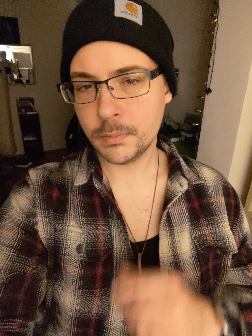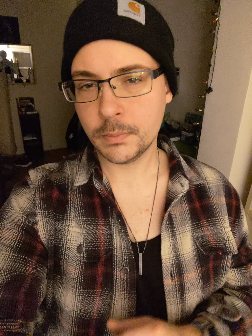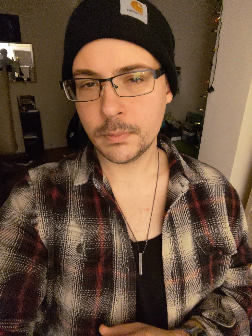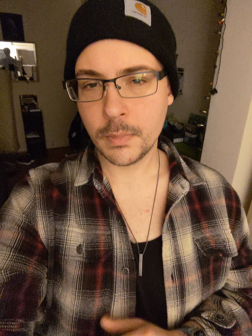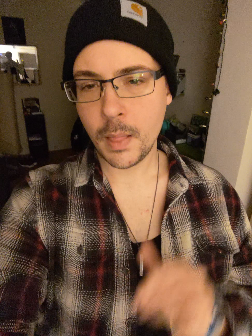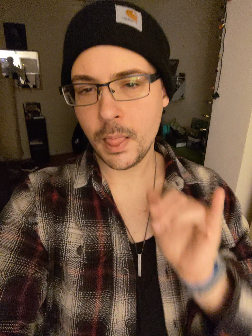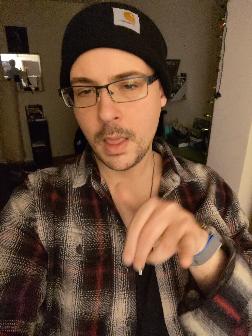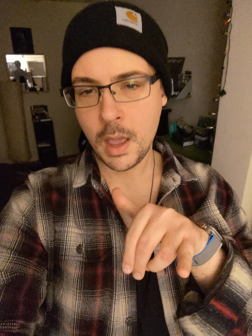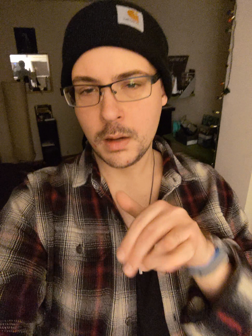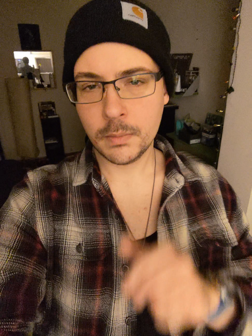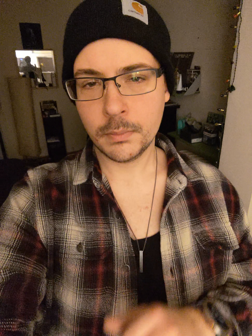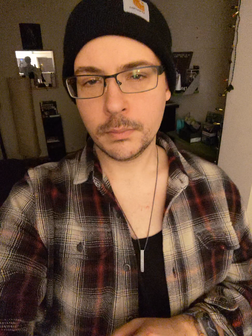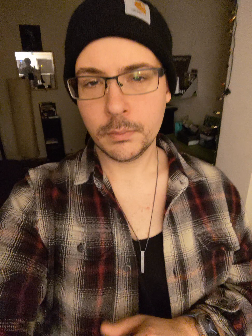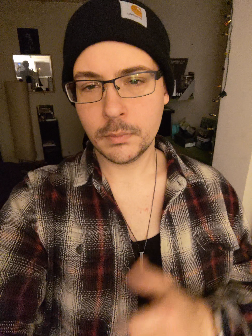that